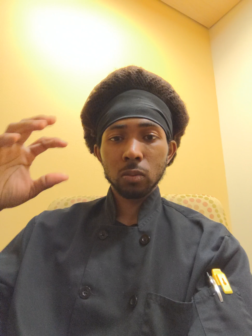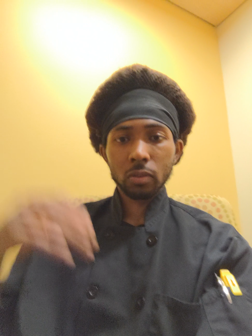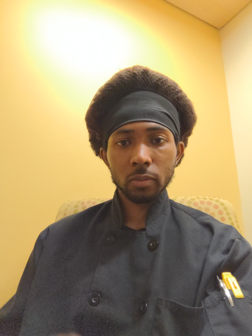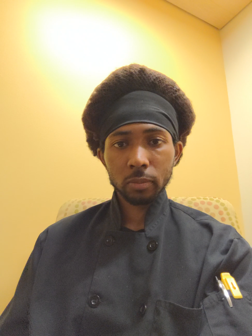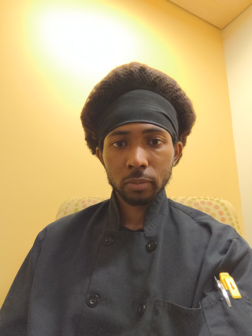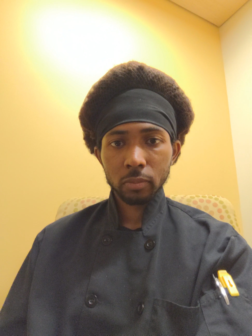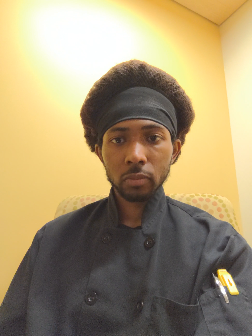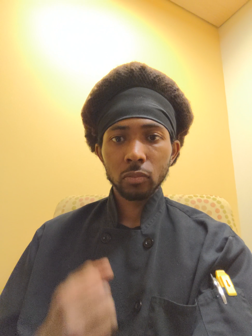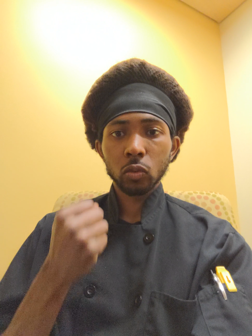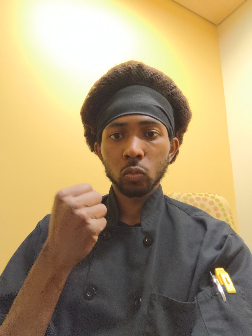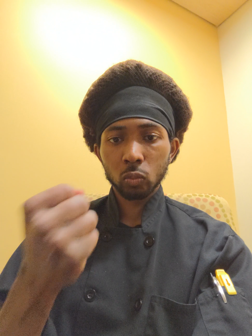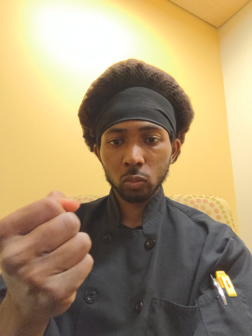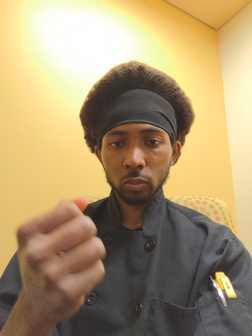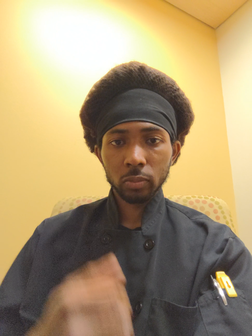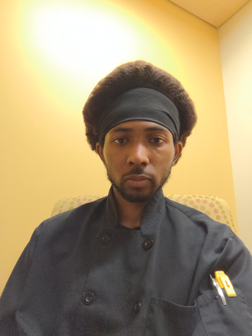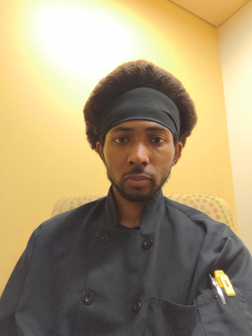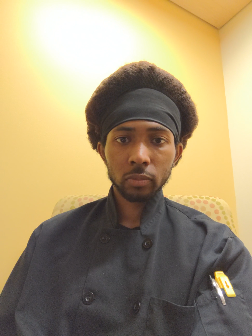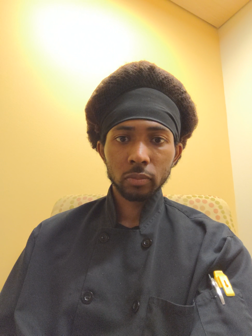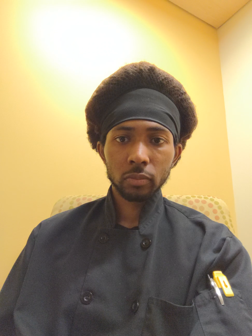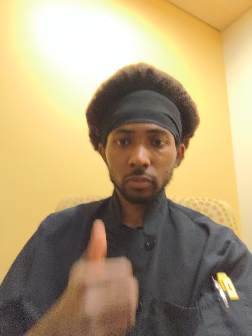drive